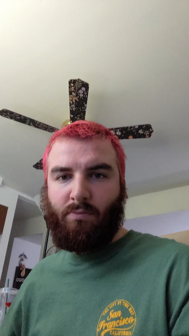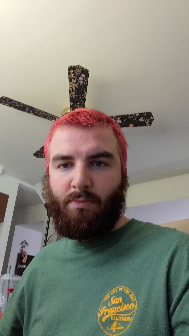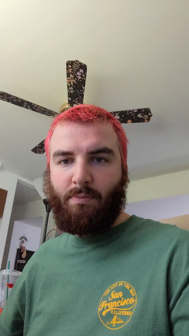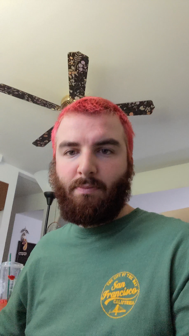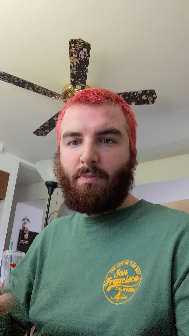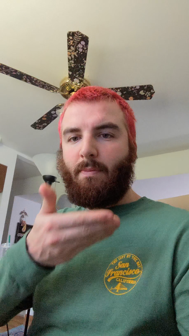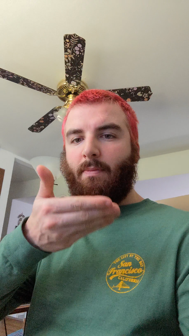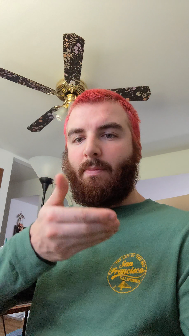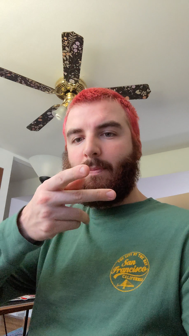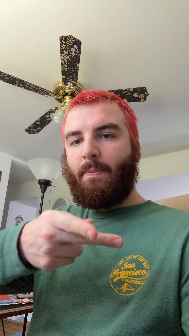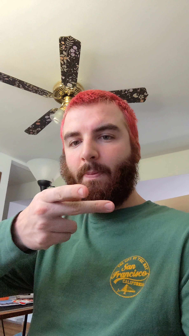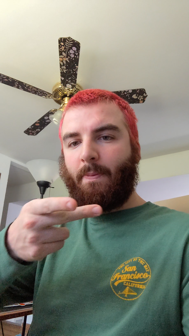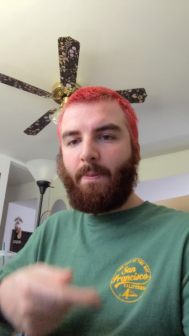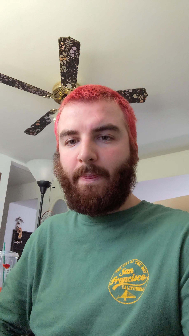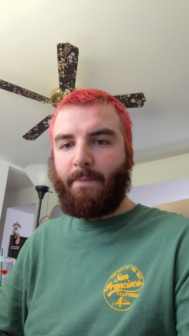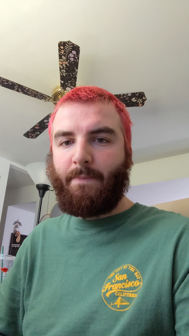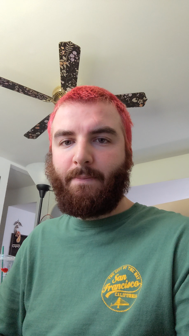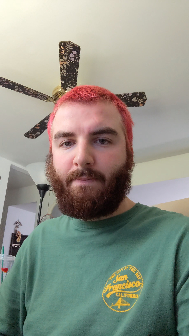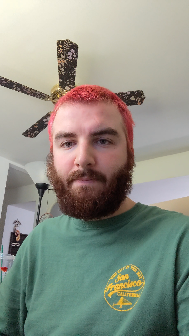babysitter